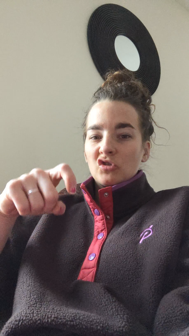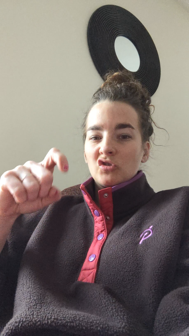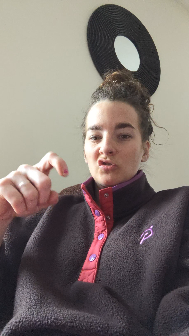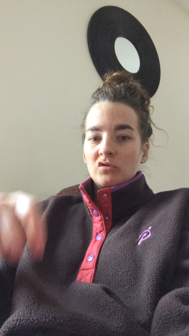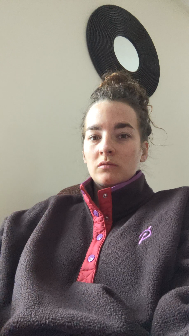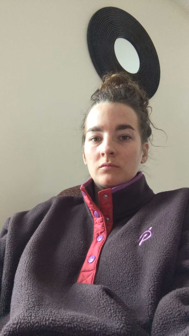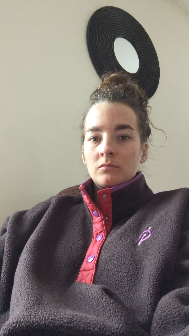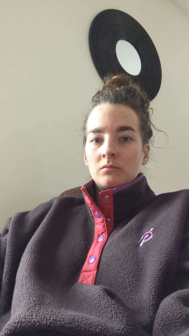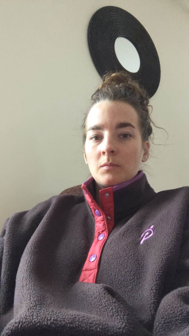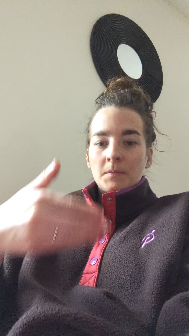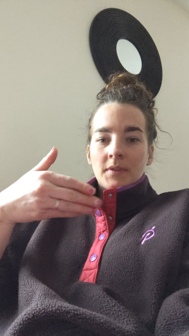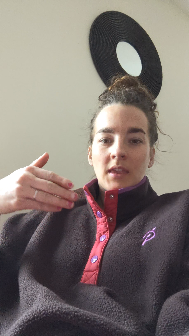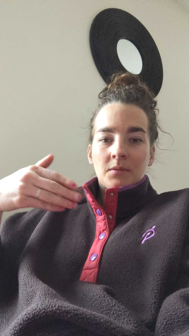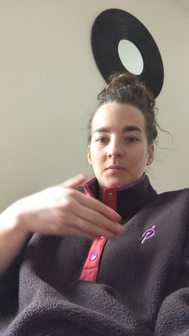baby